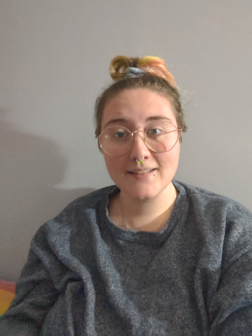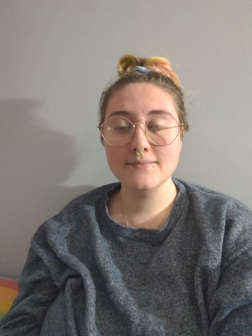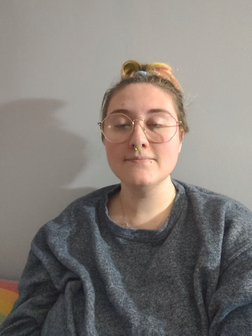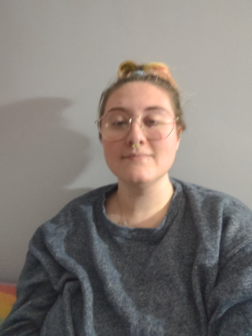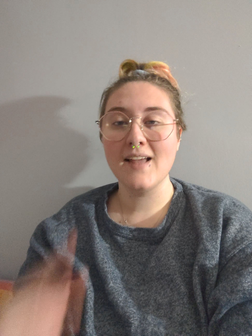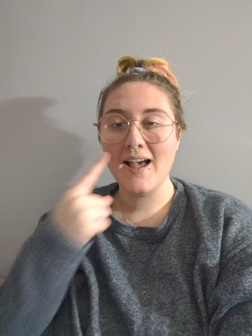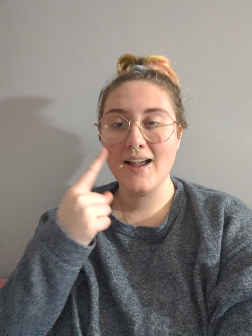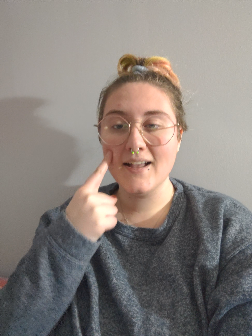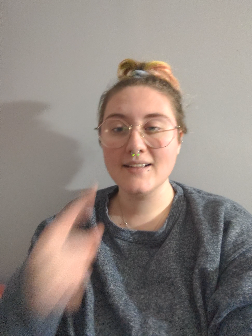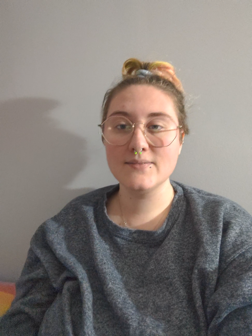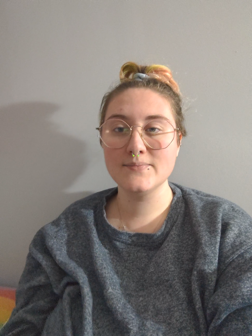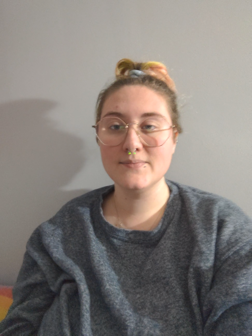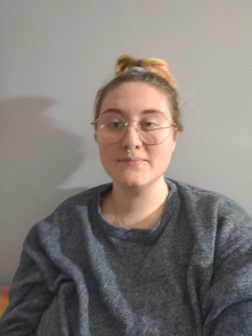eye